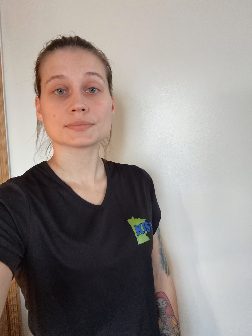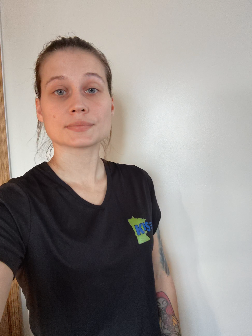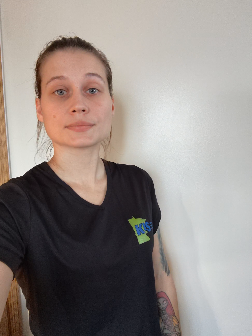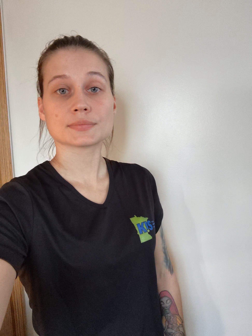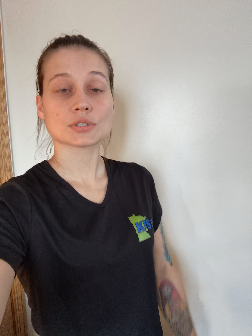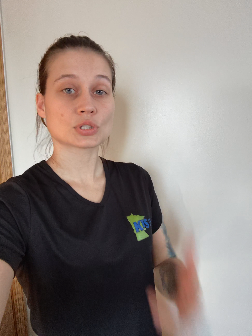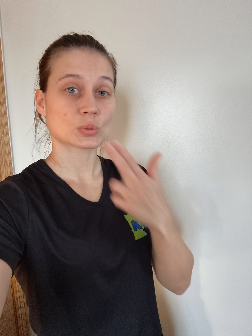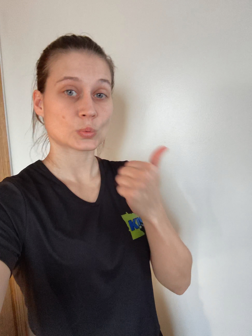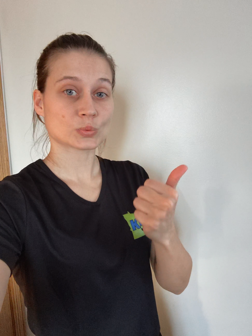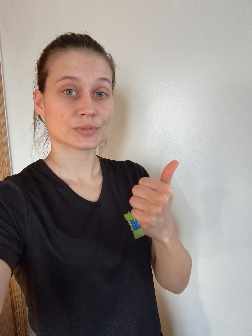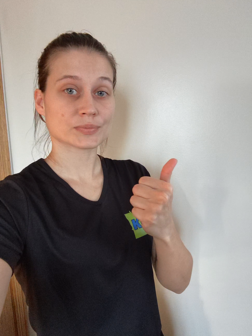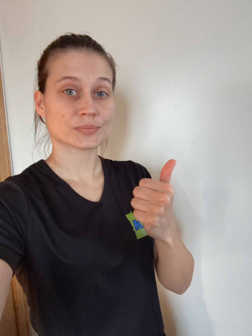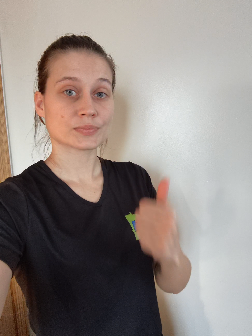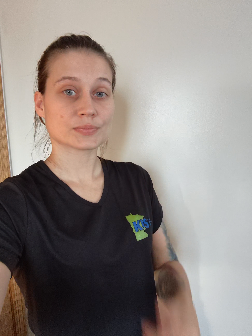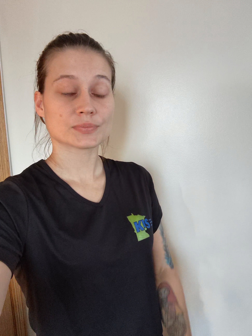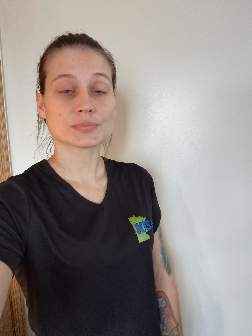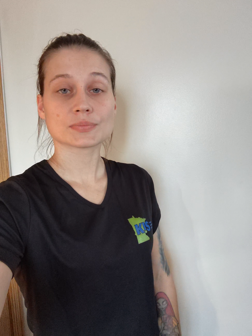cute